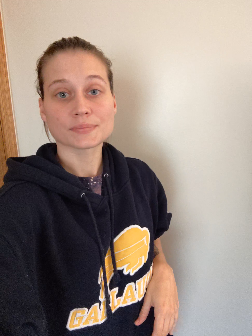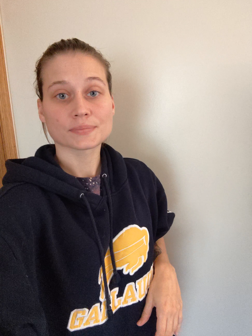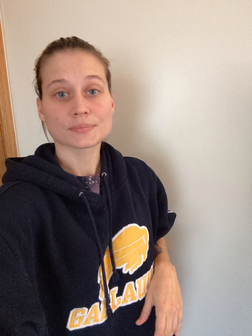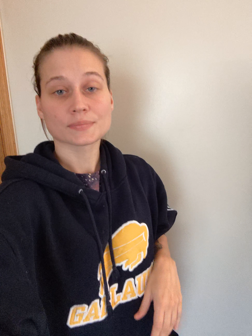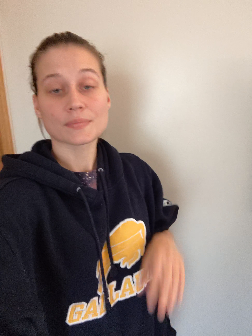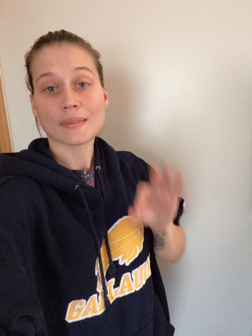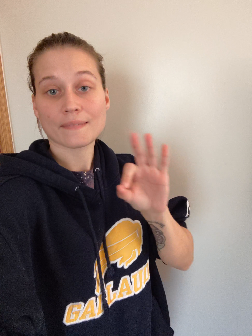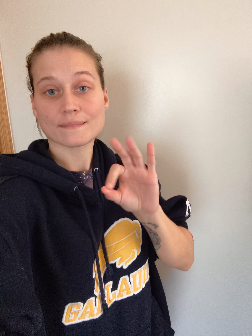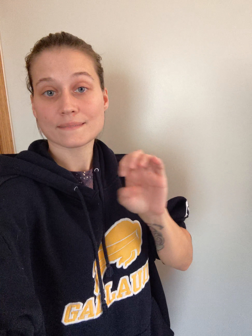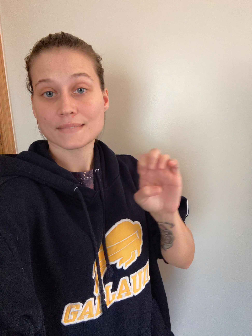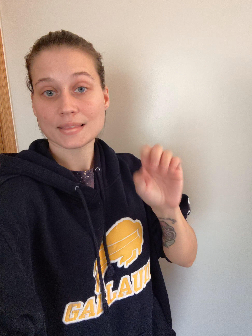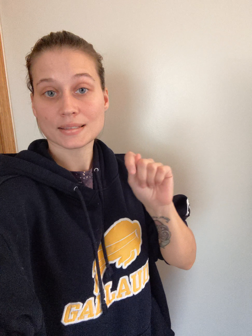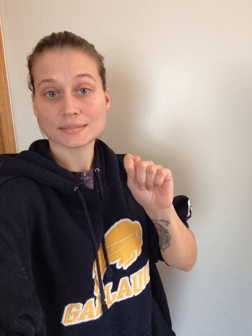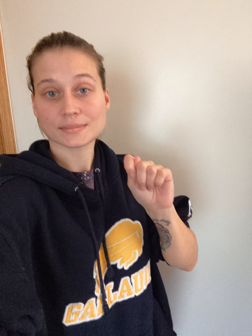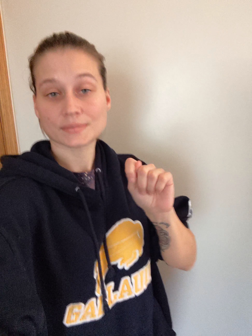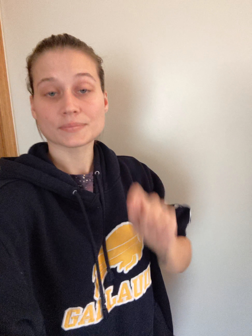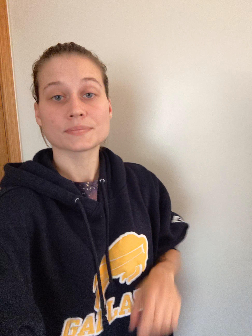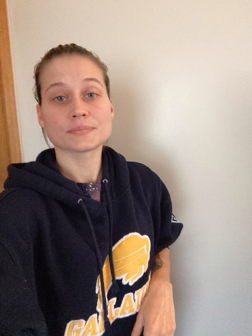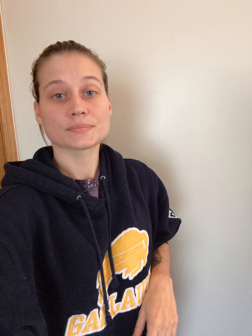feet